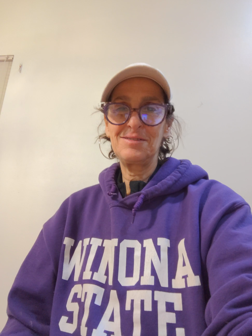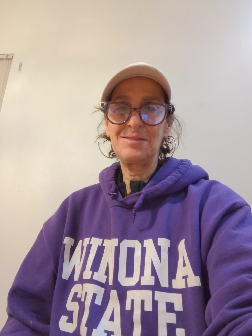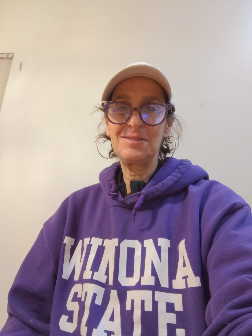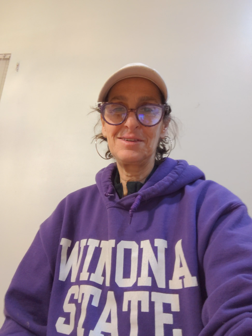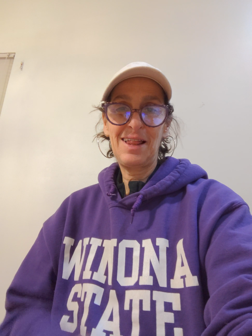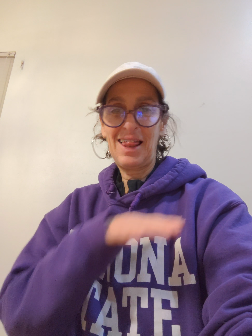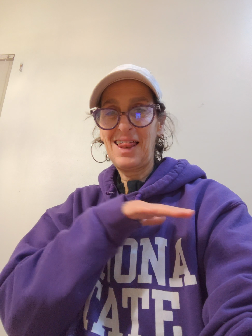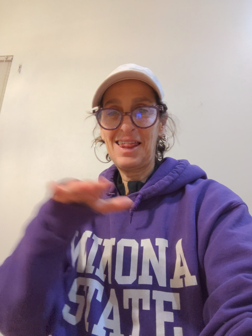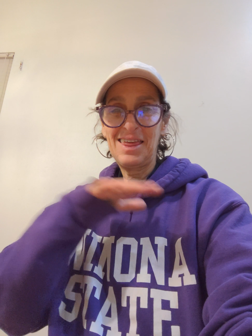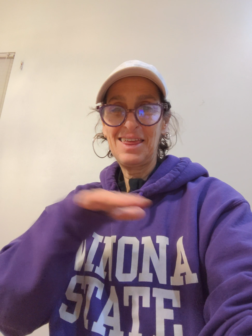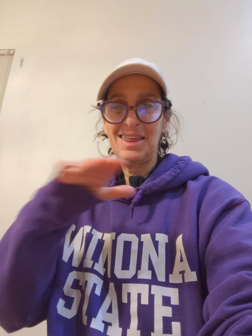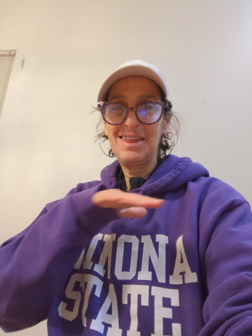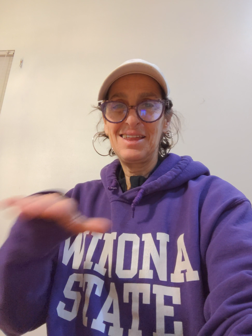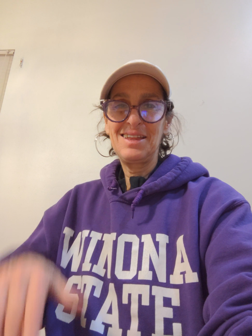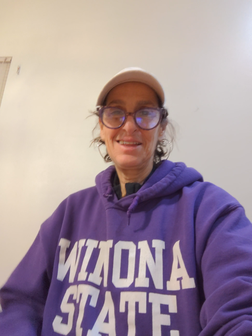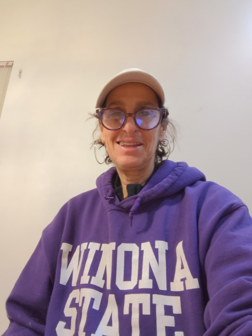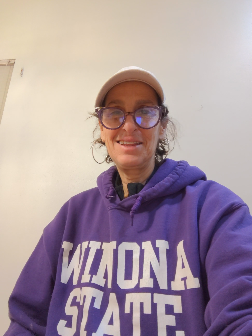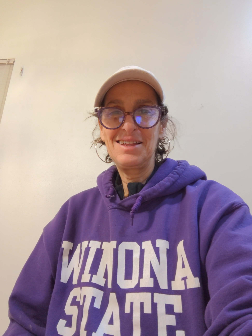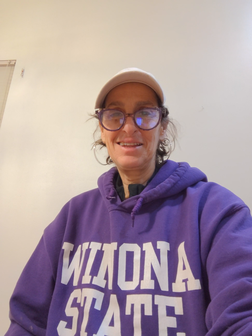clean